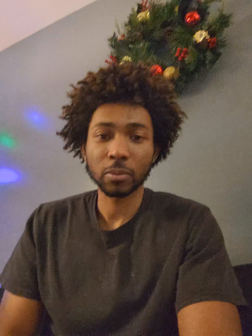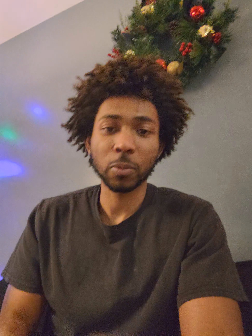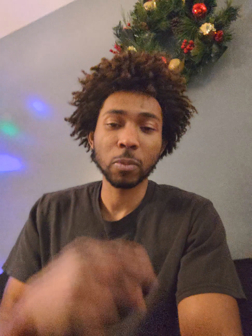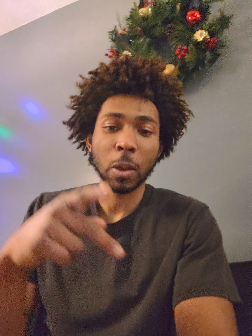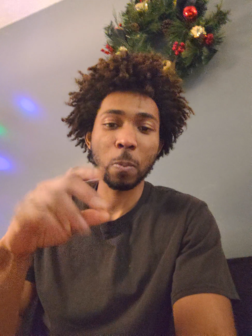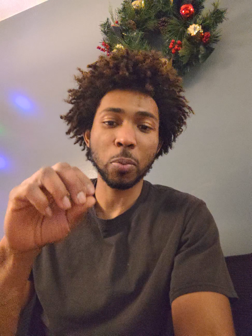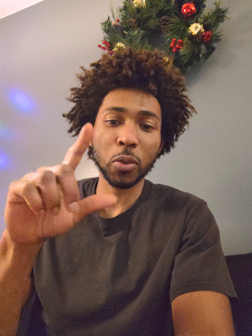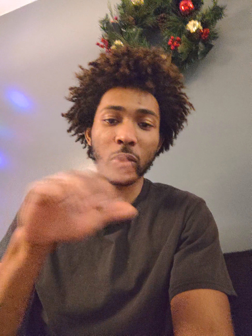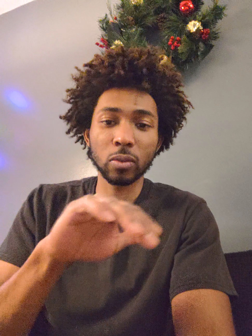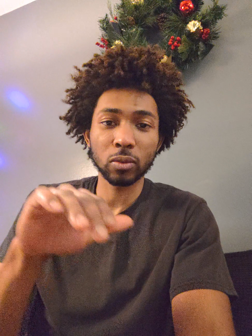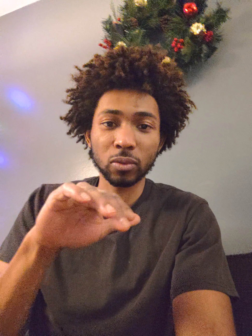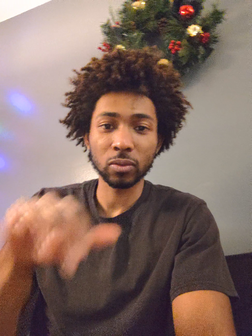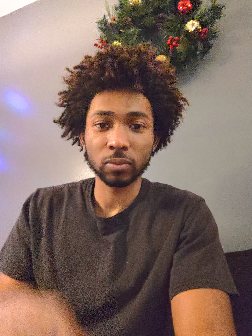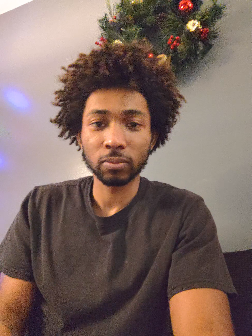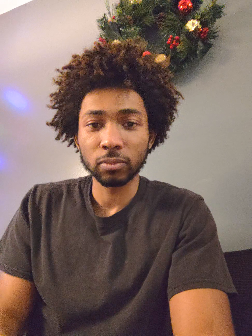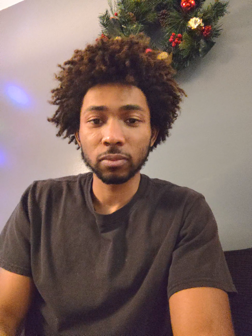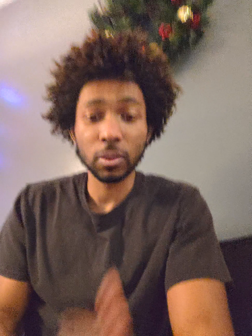pool